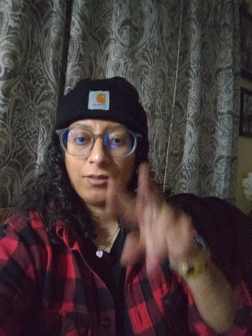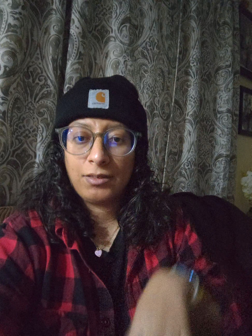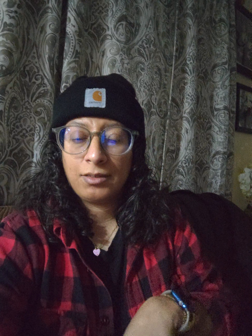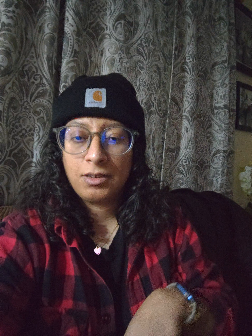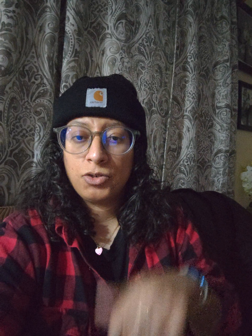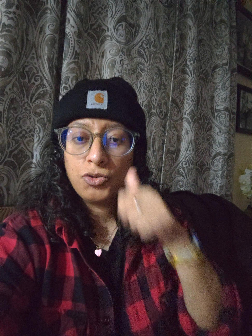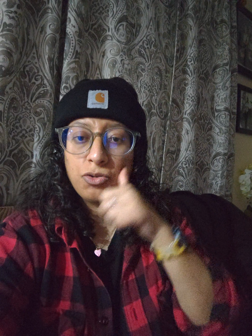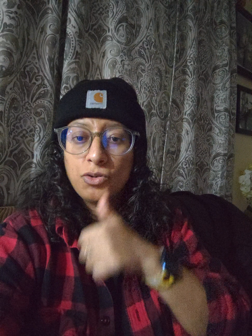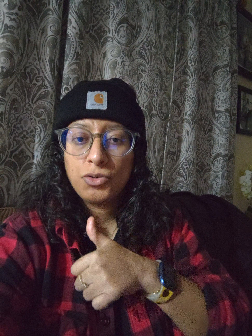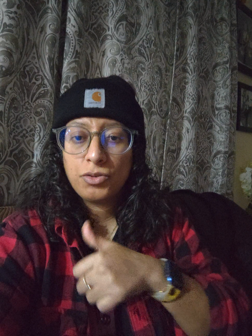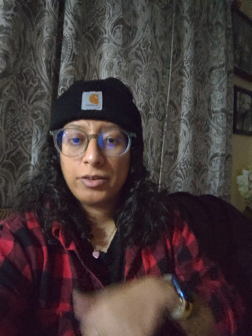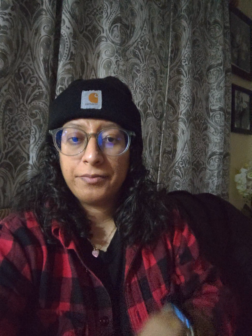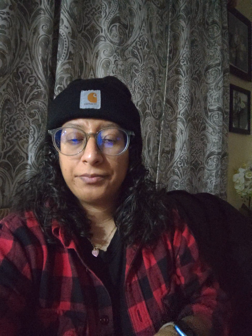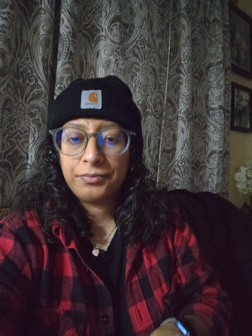girl